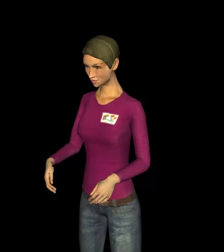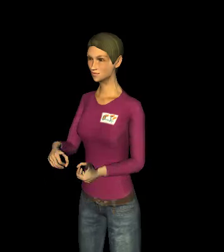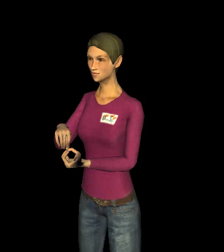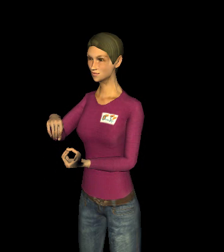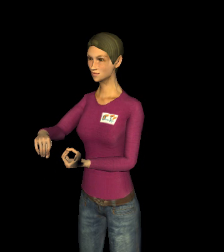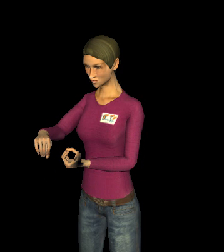مراسل